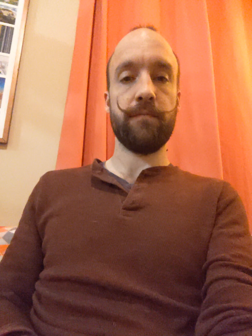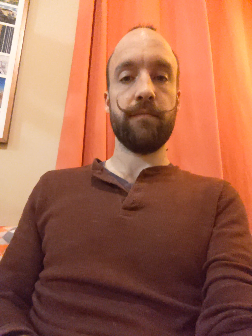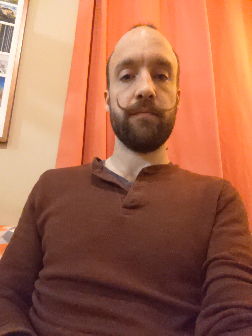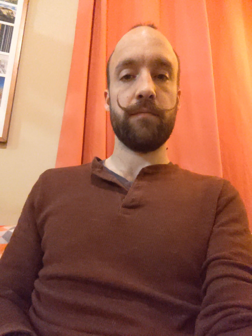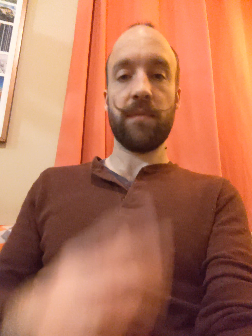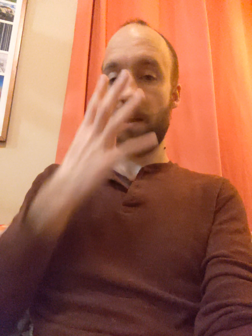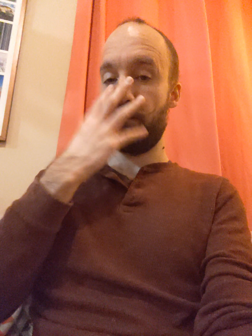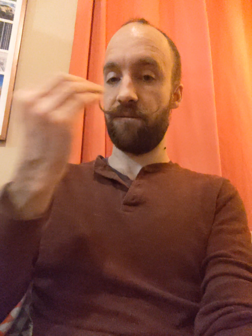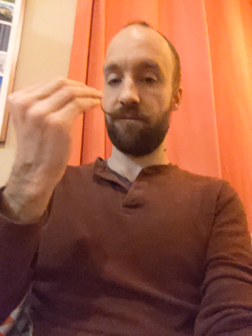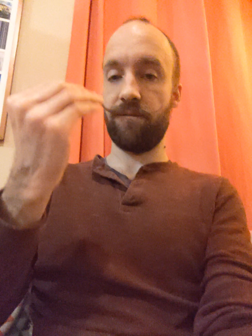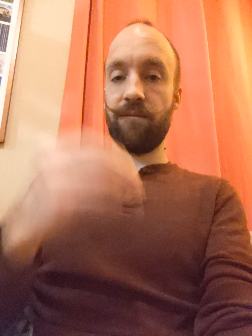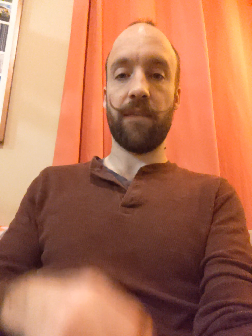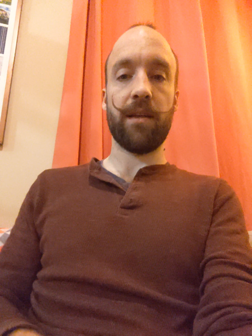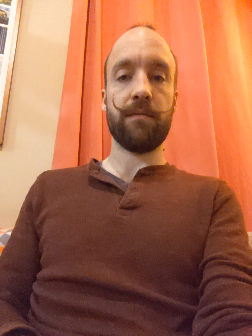wolf